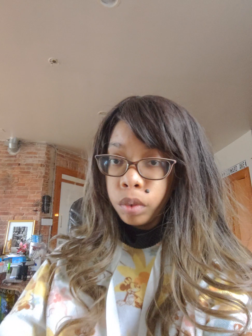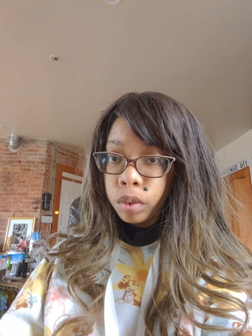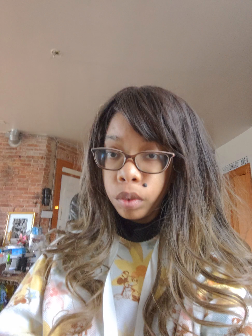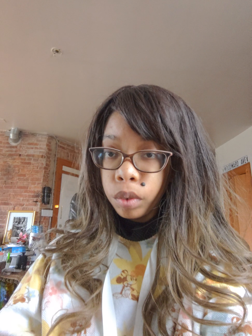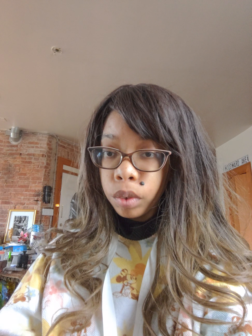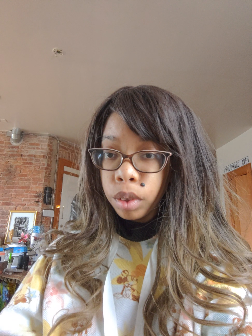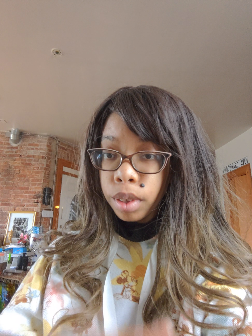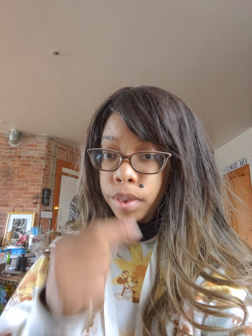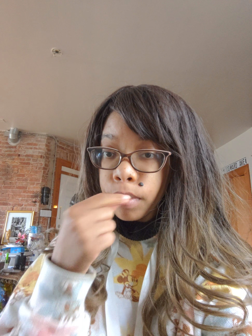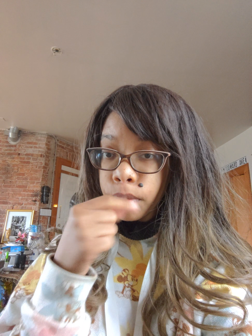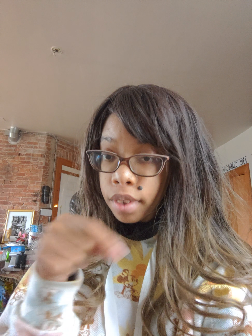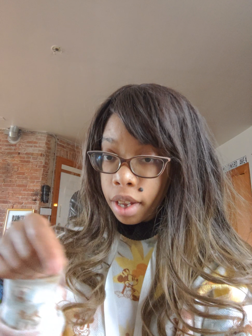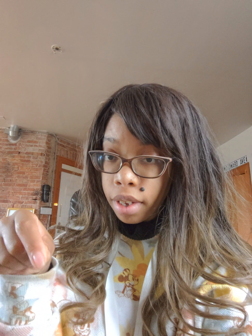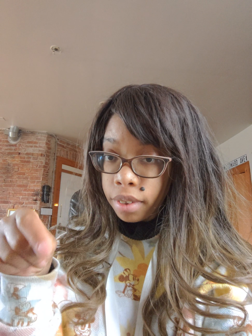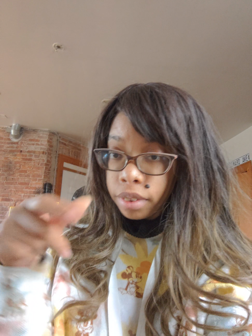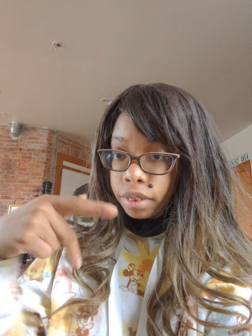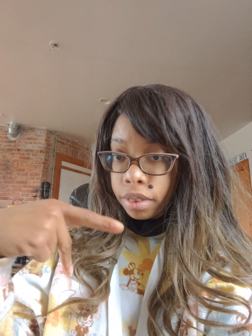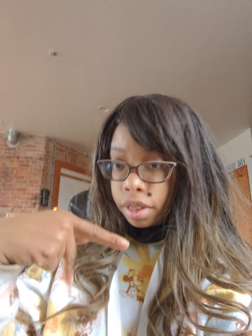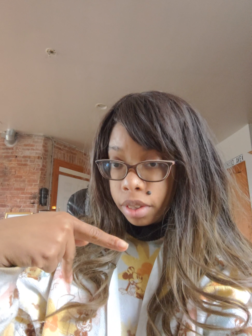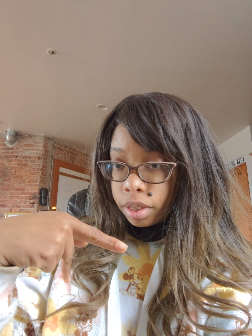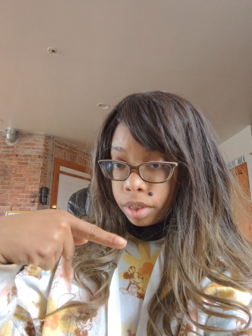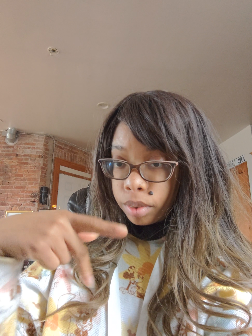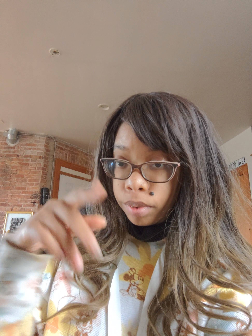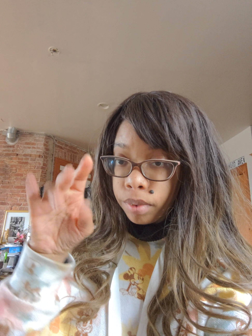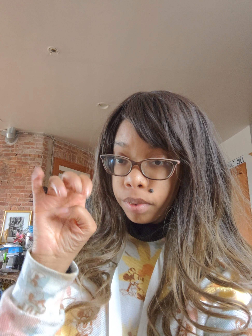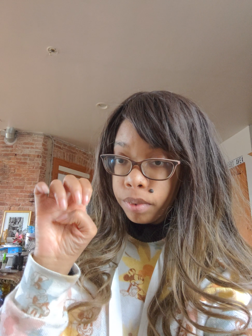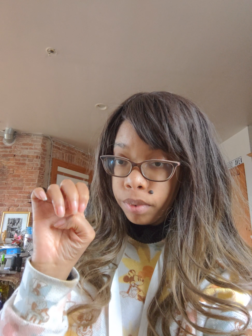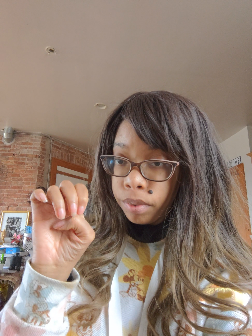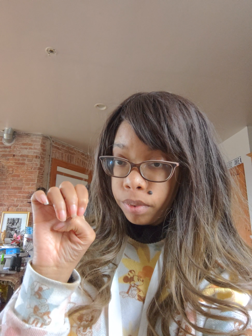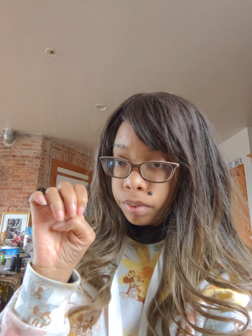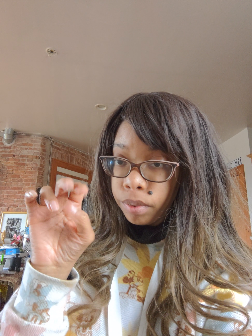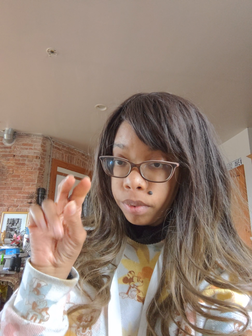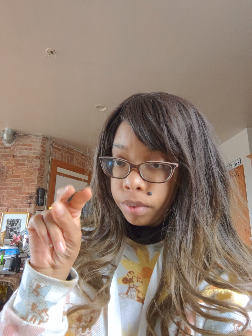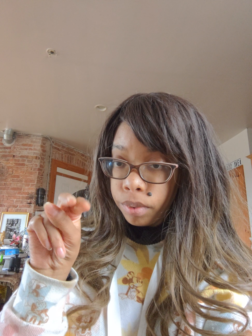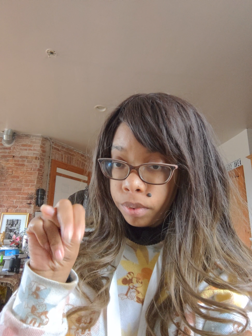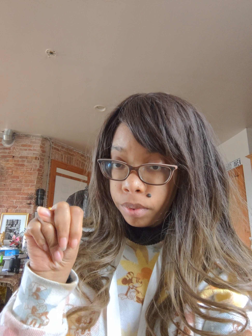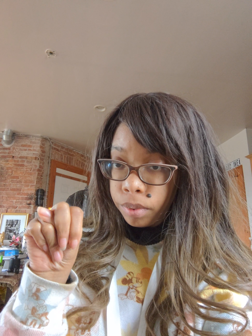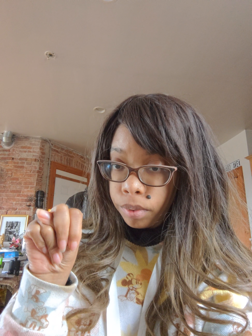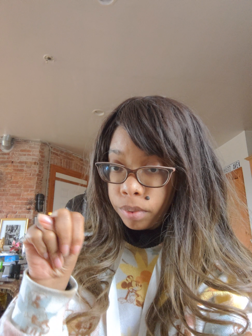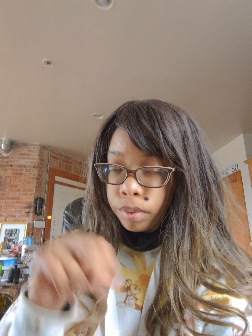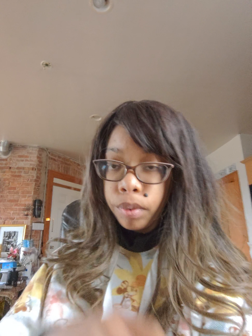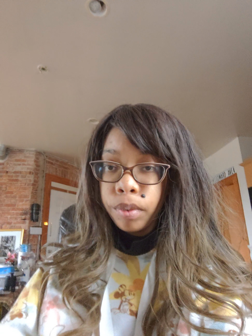pen